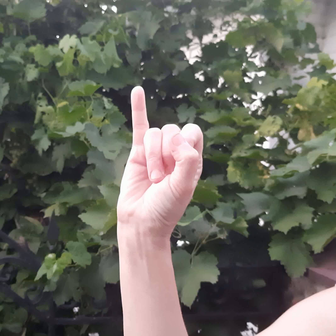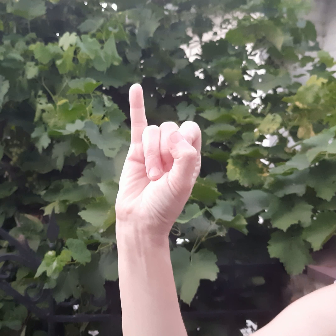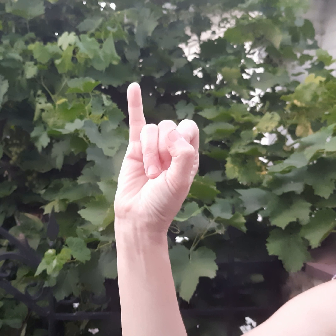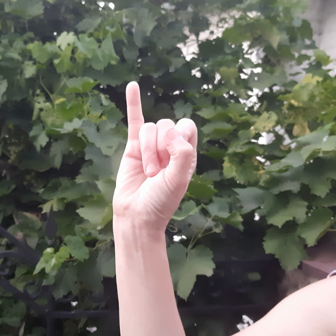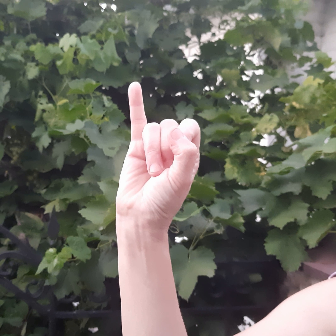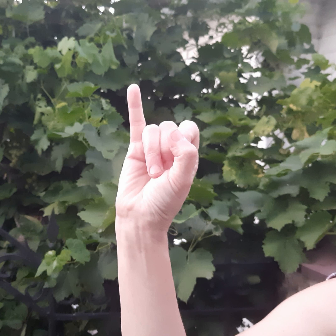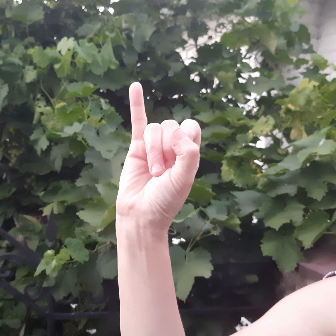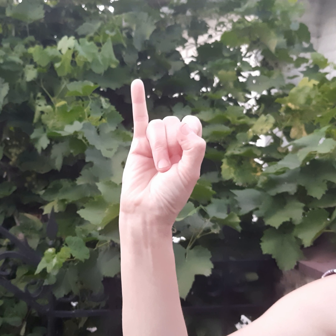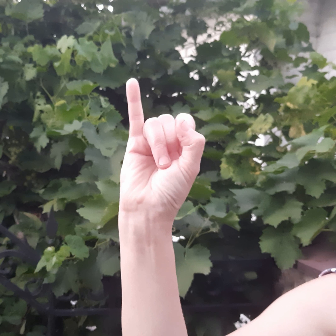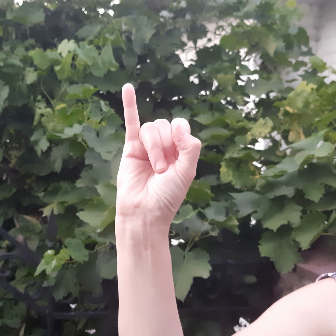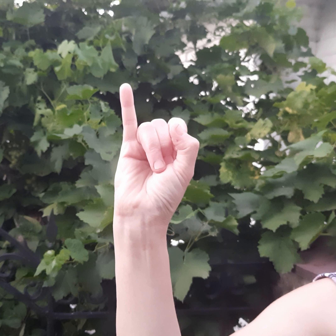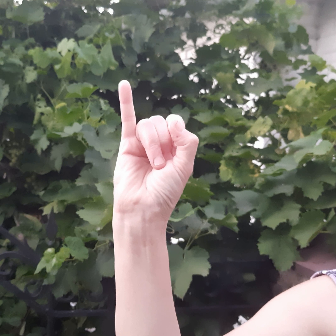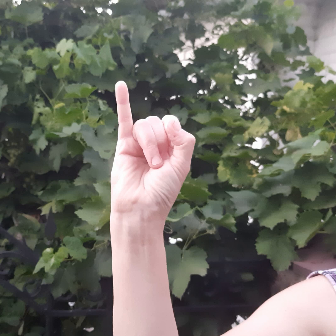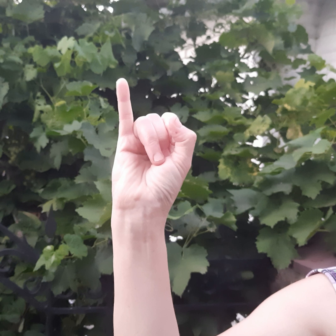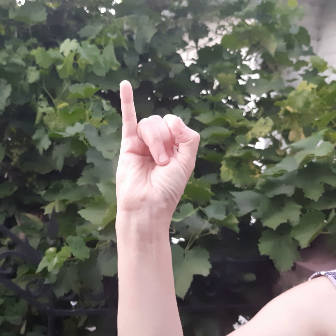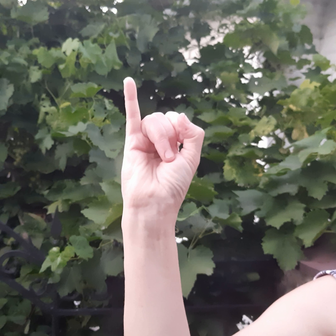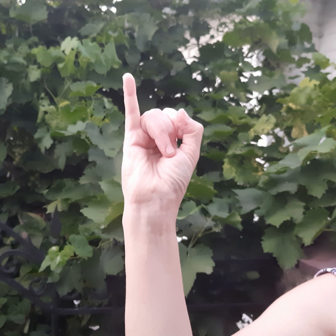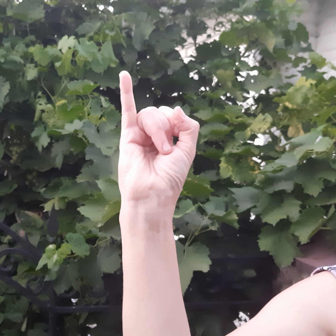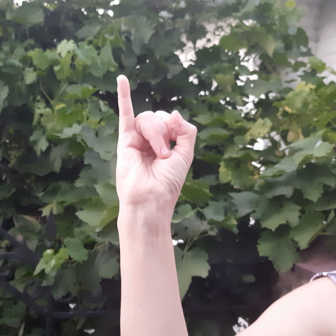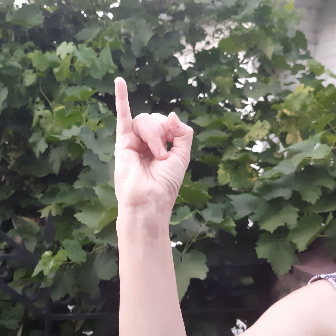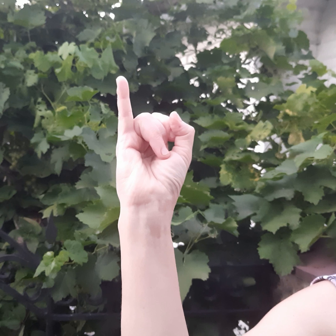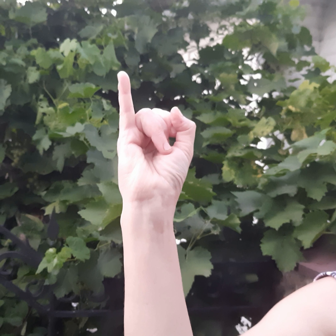І